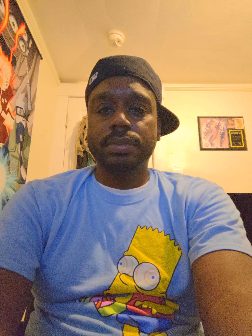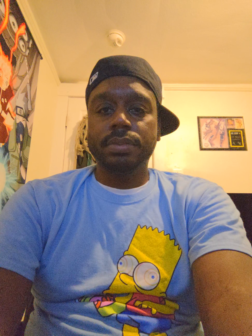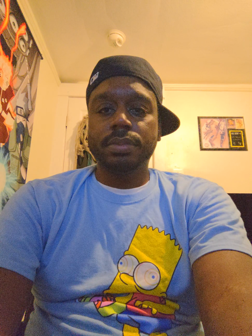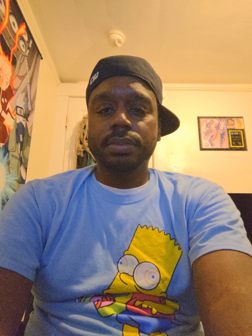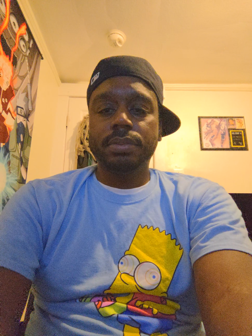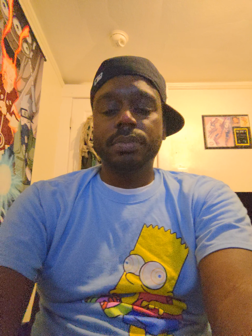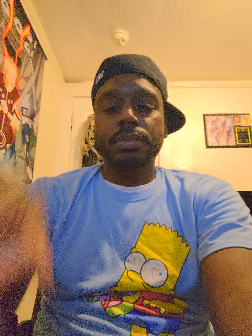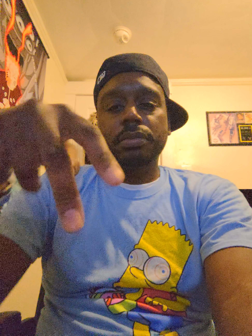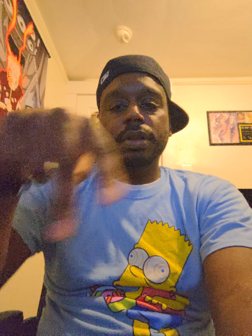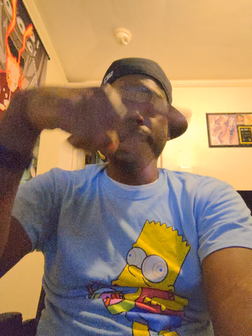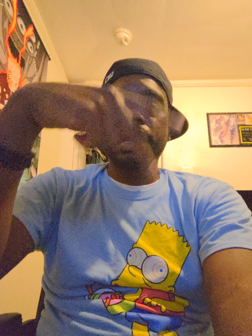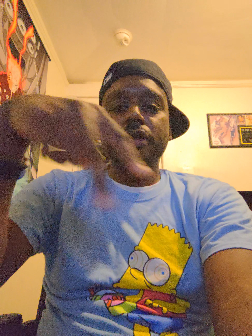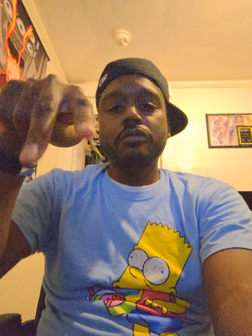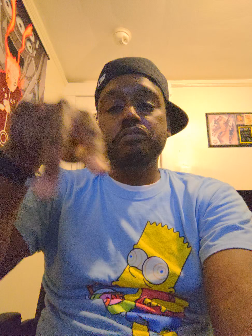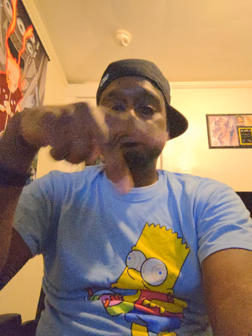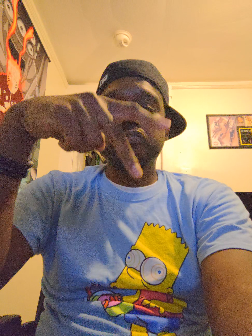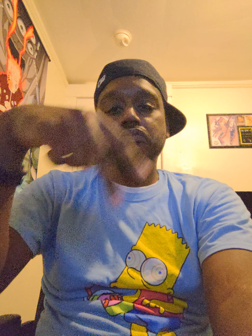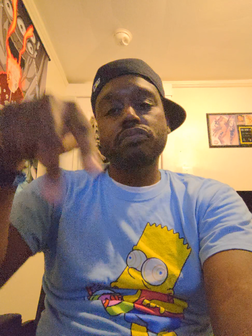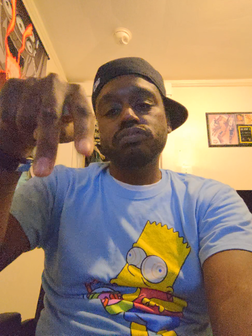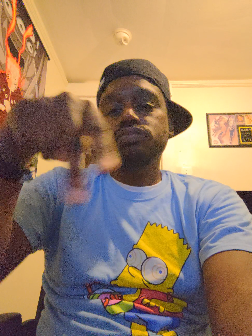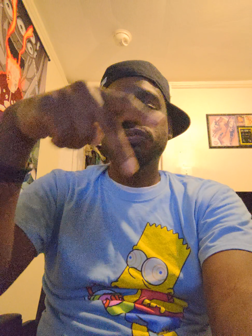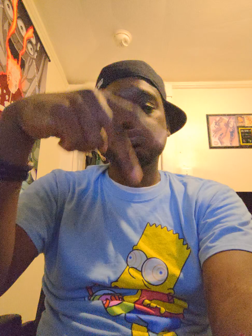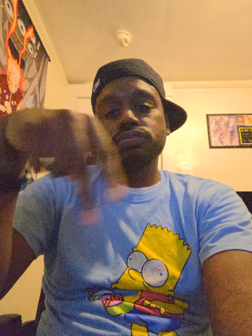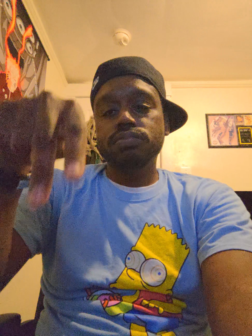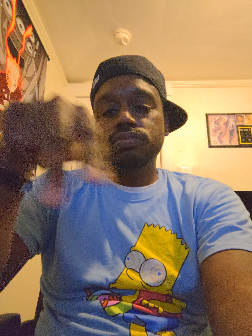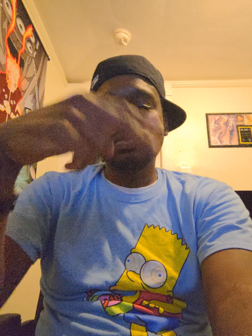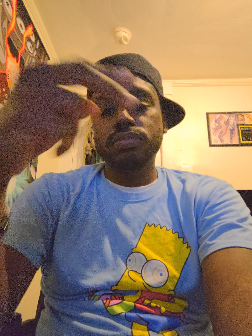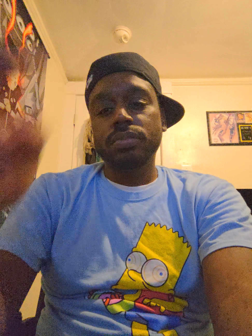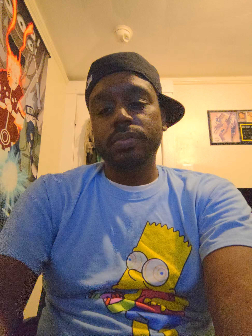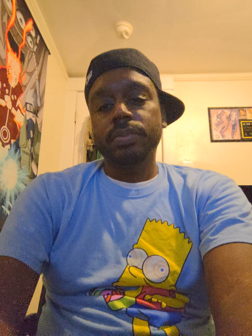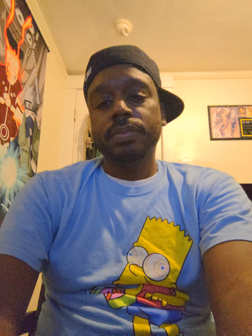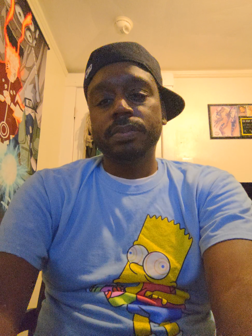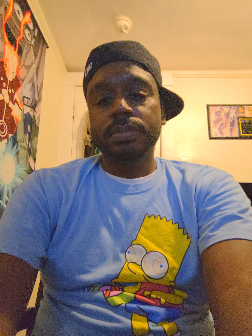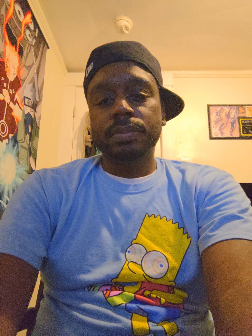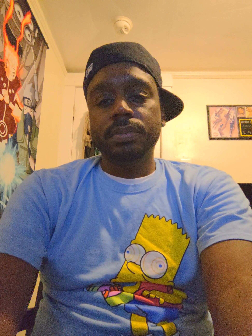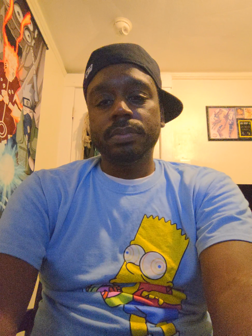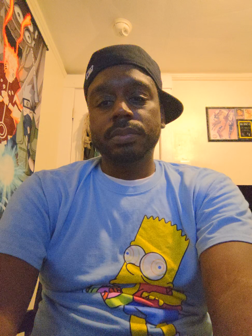dance